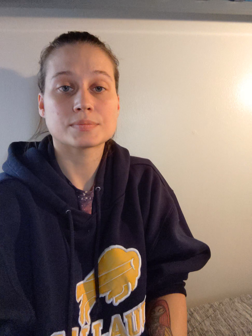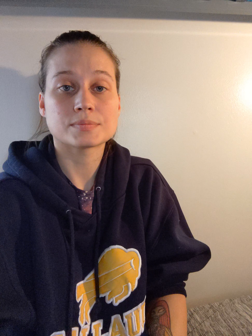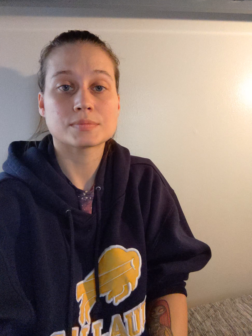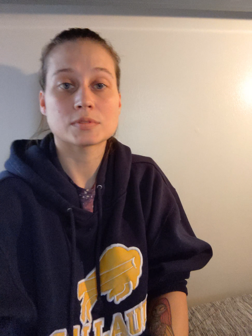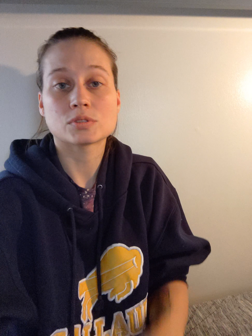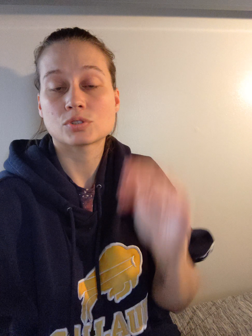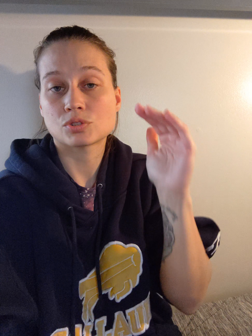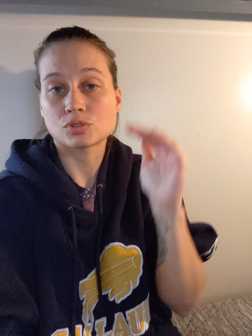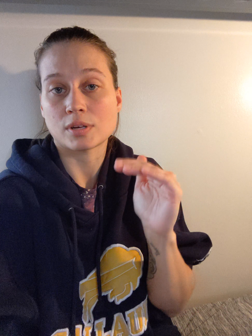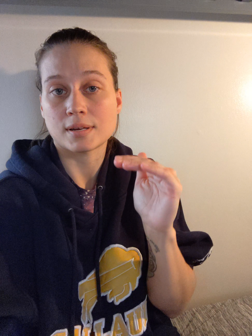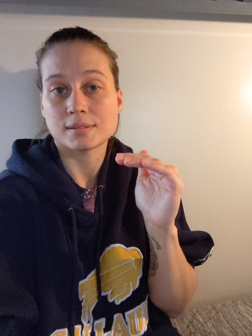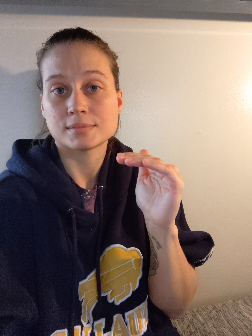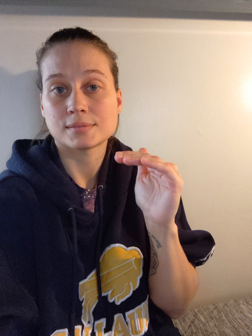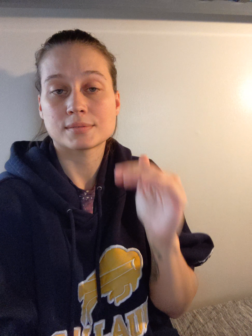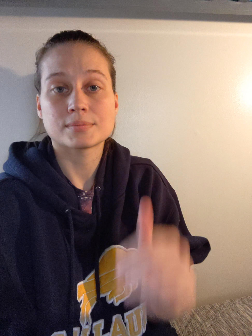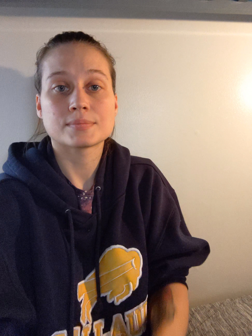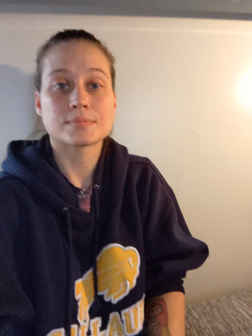child